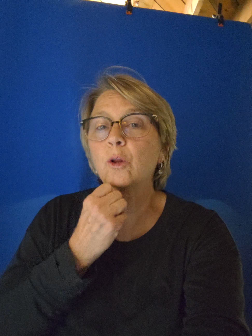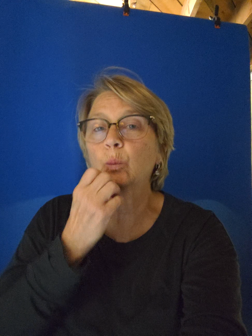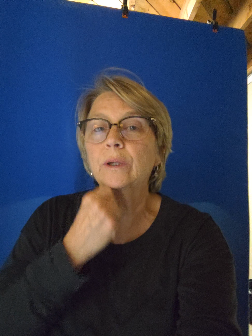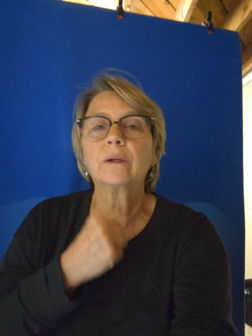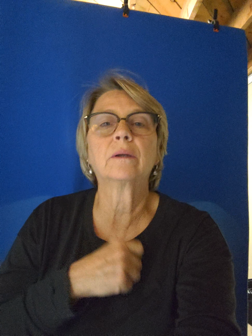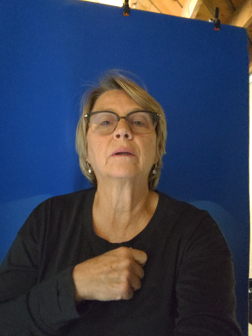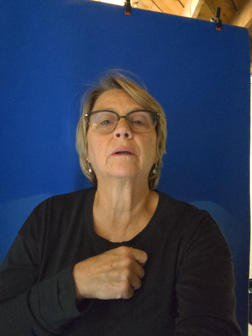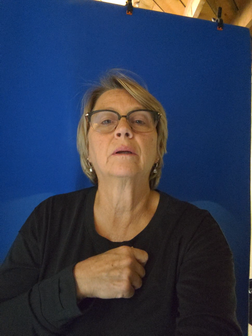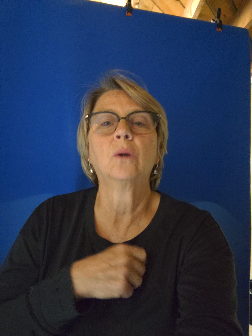underwear